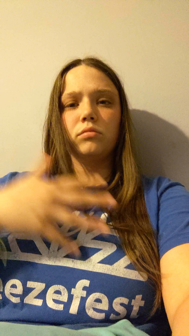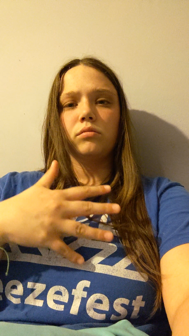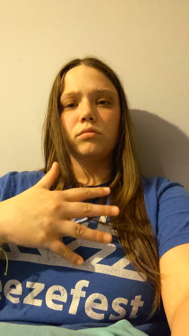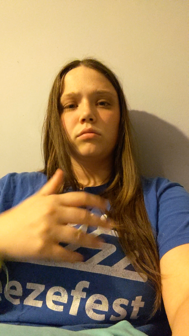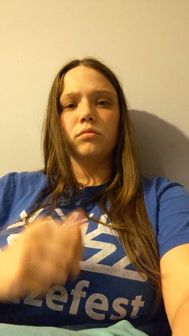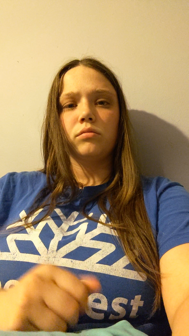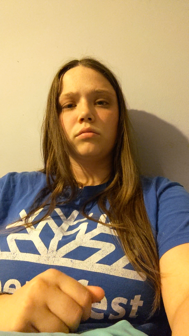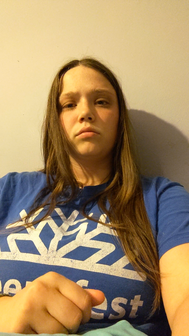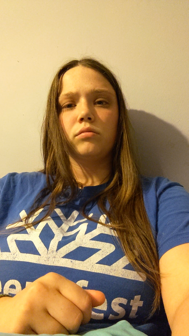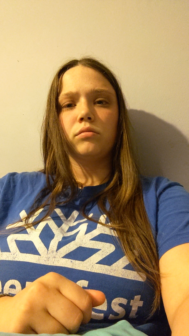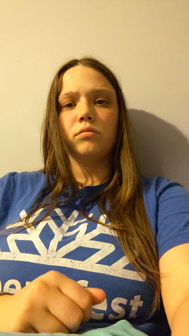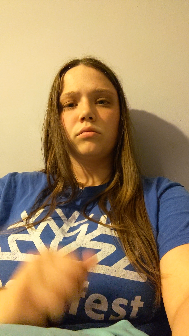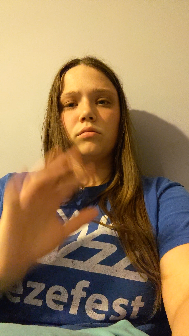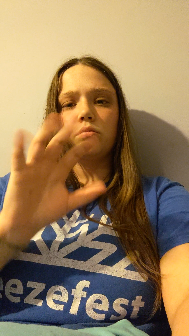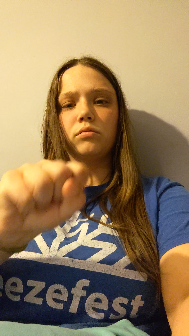catch